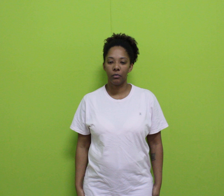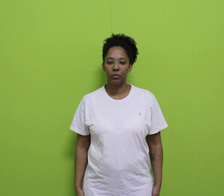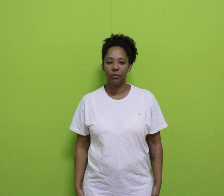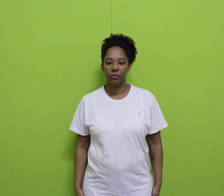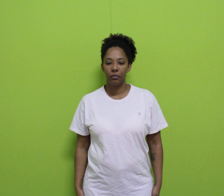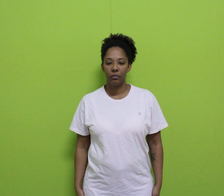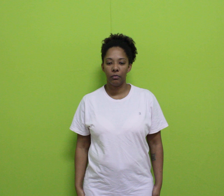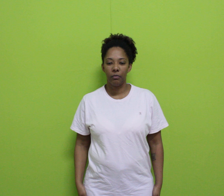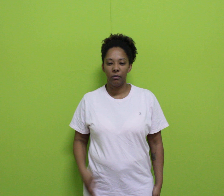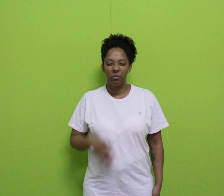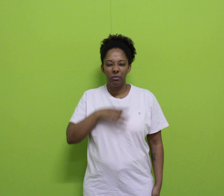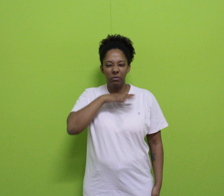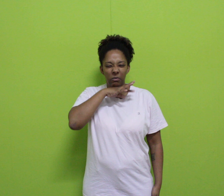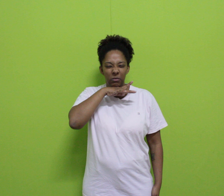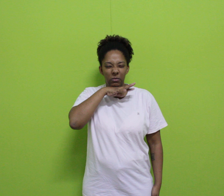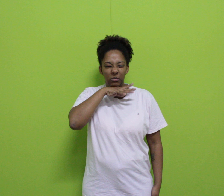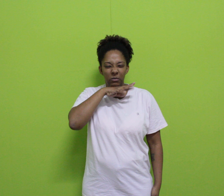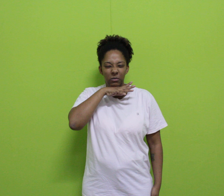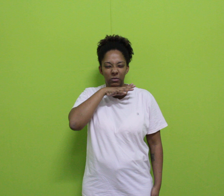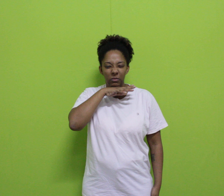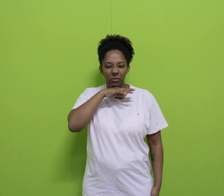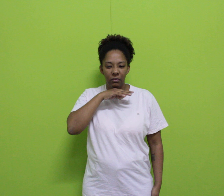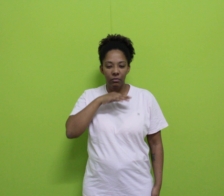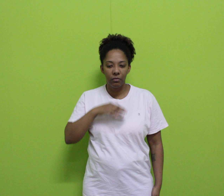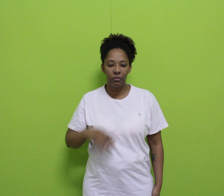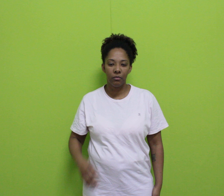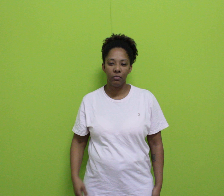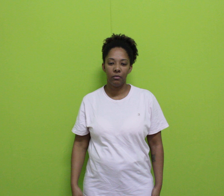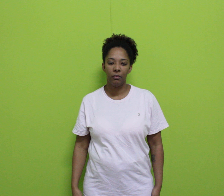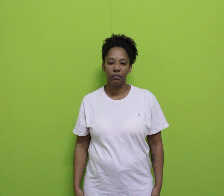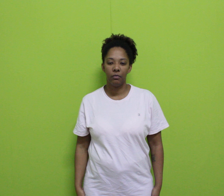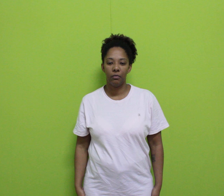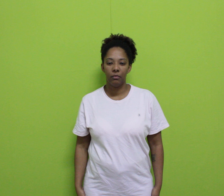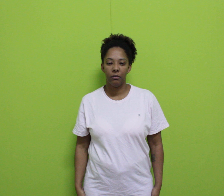ruim